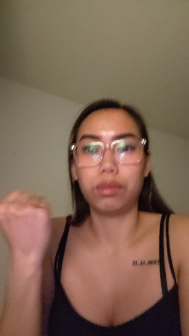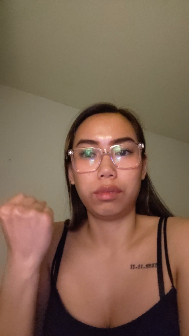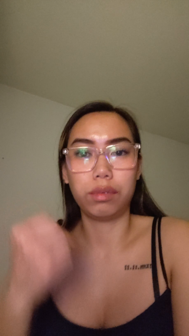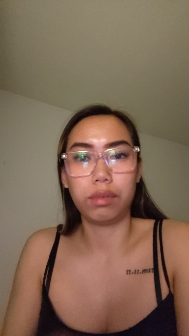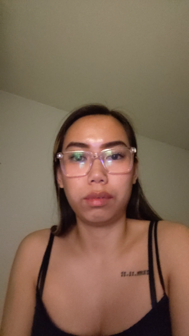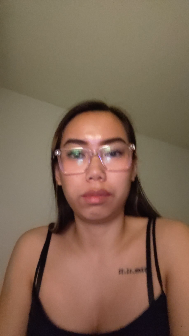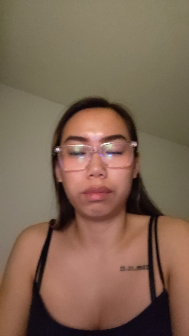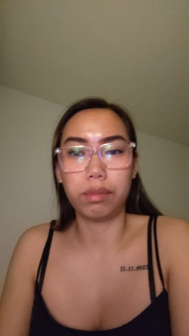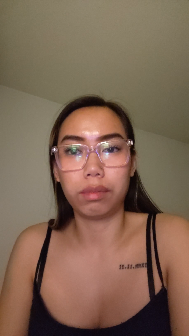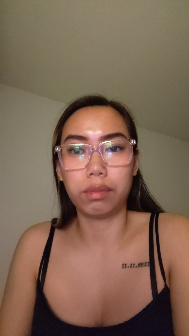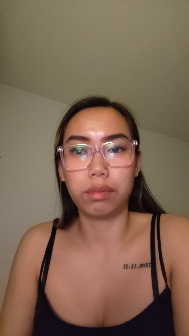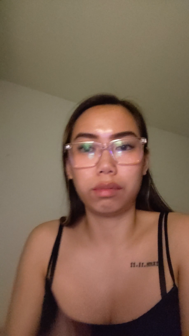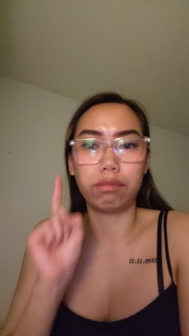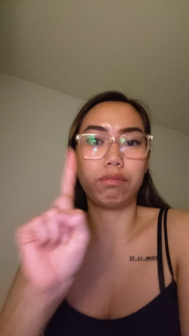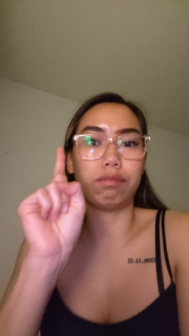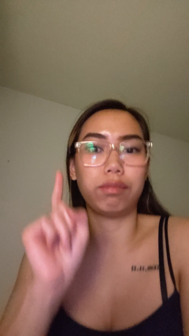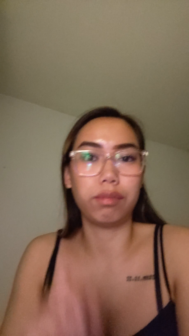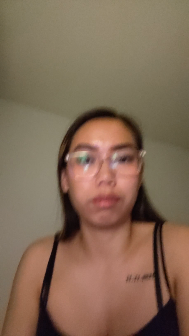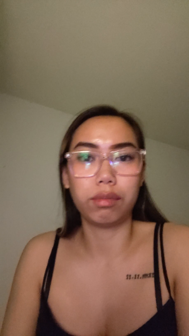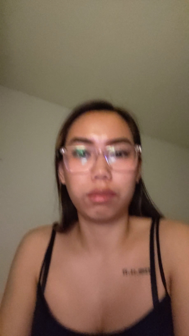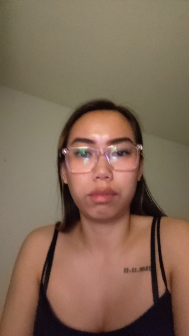bump